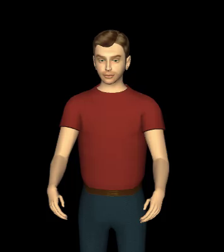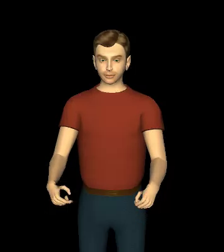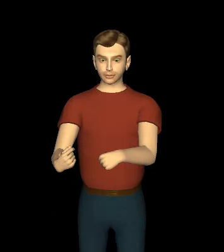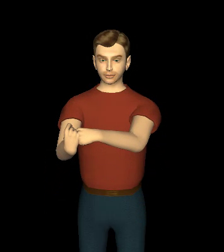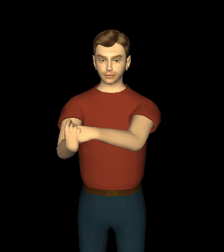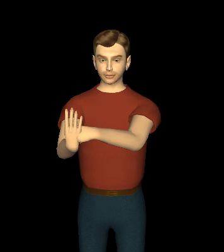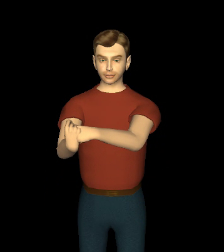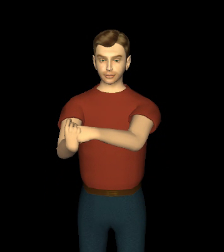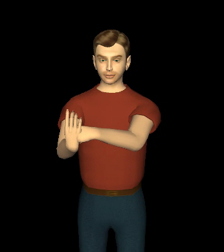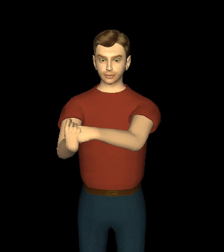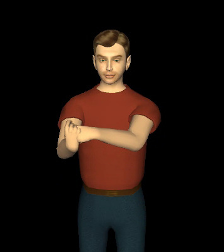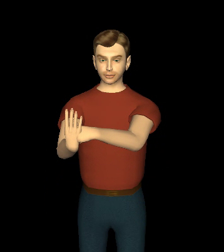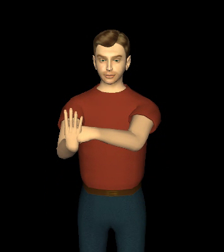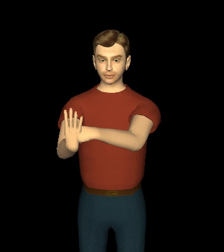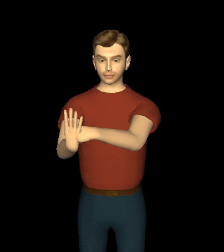إشارة